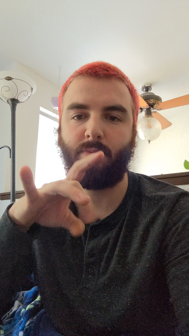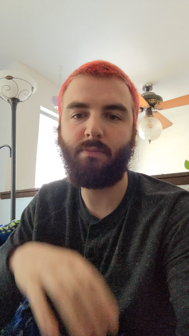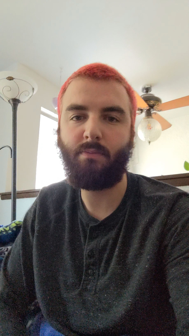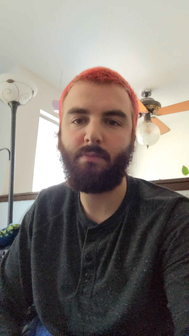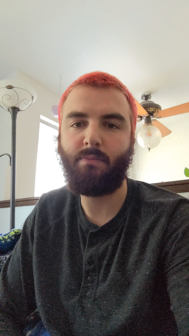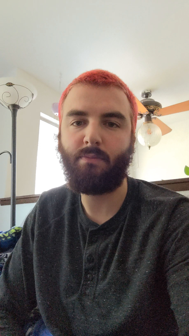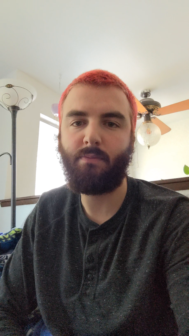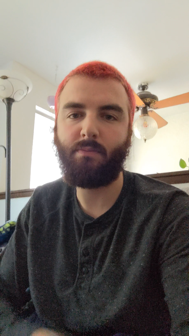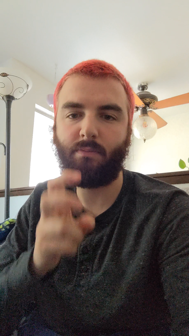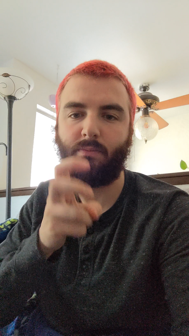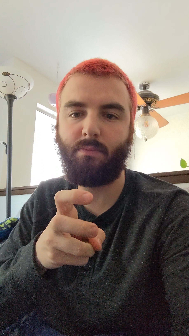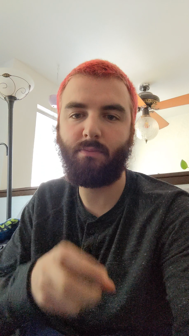hard